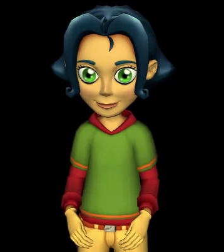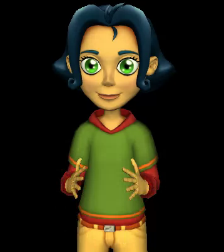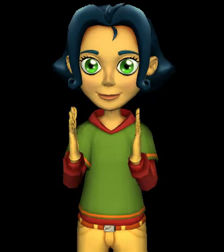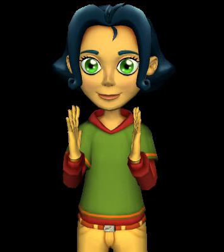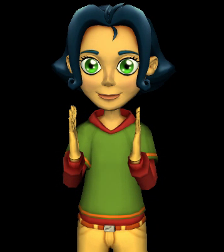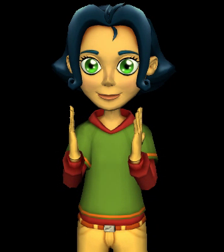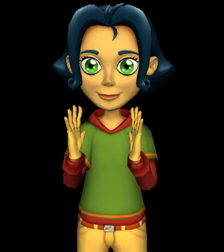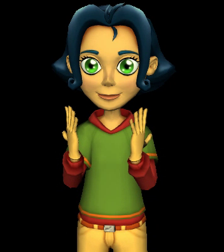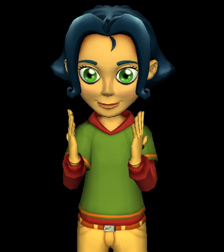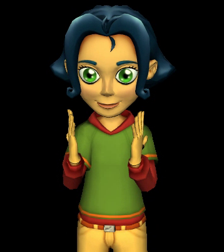أحسنت